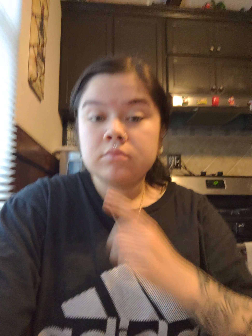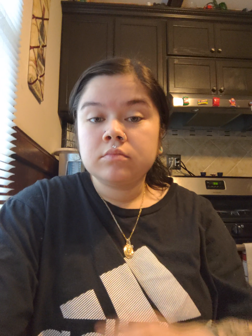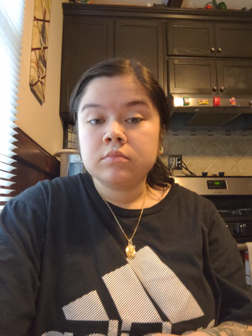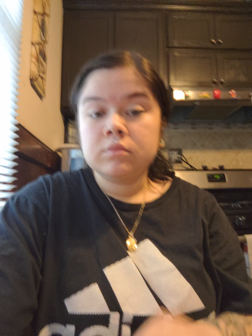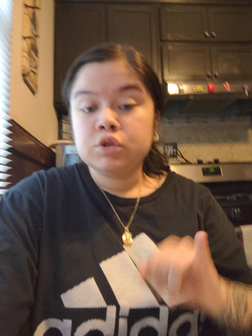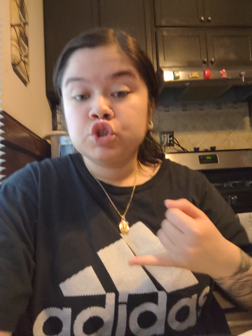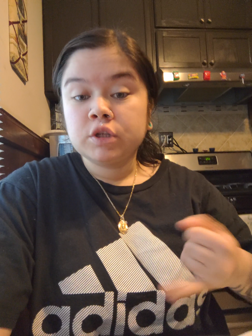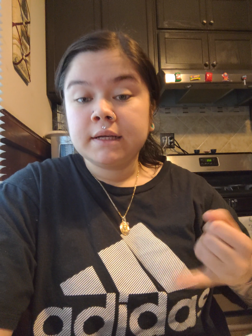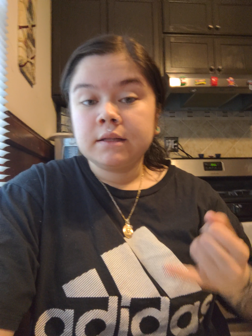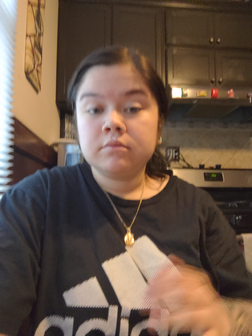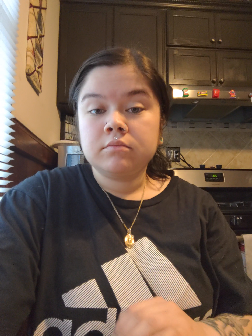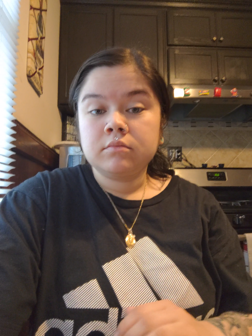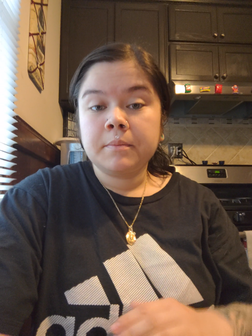jeans